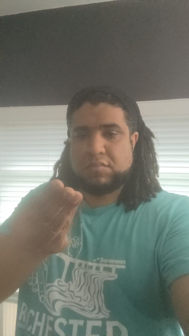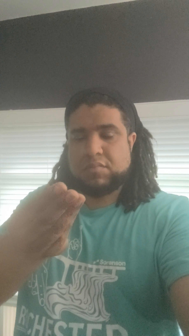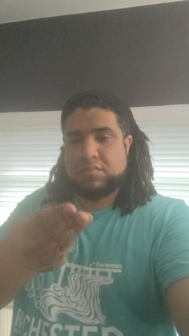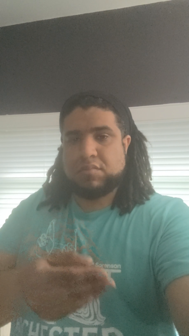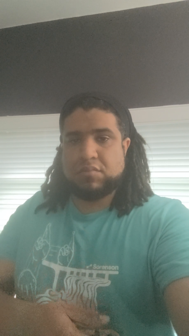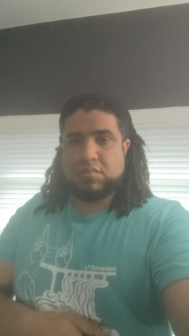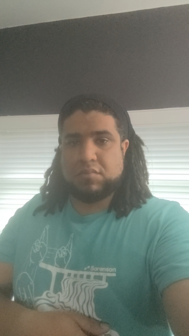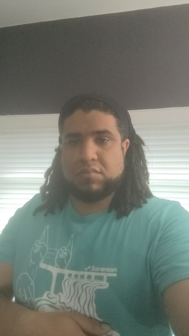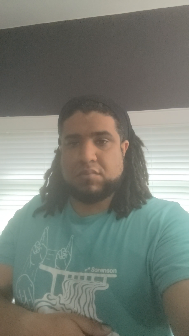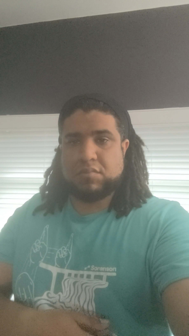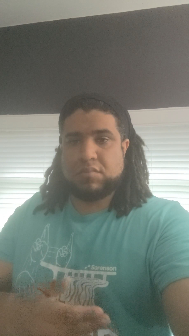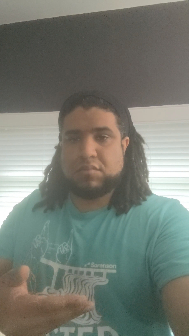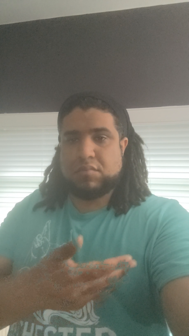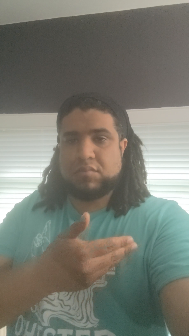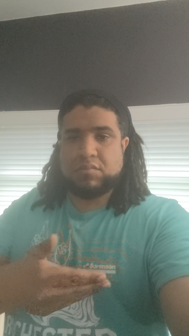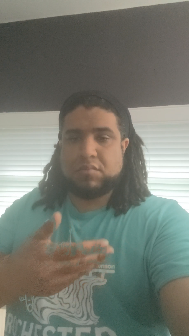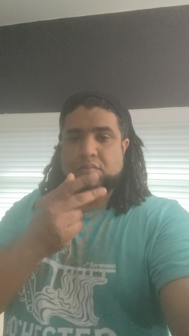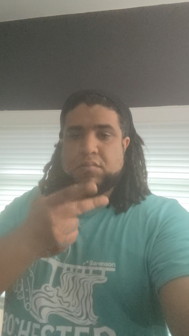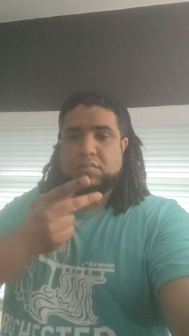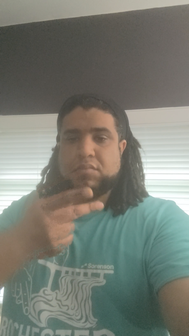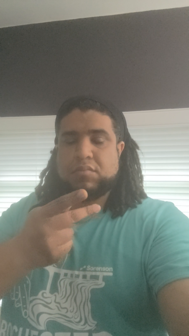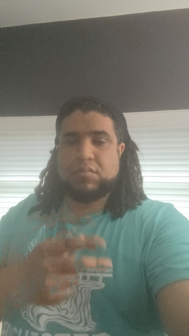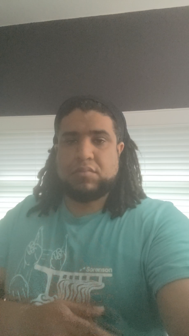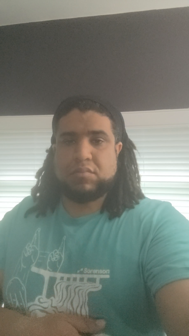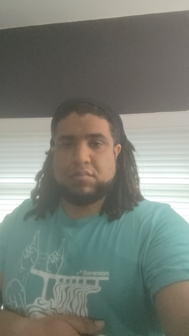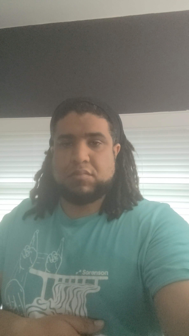babysitter